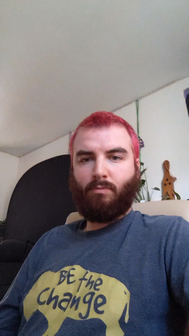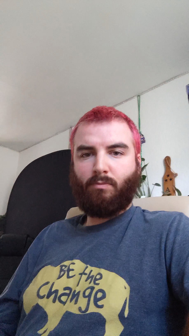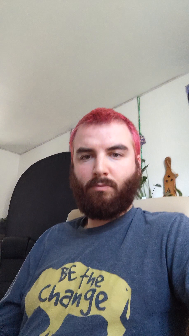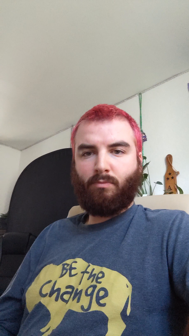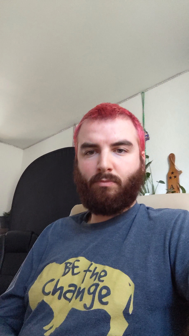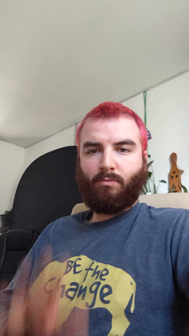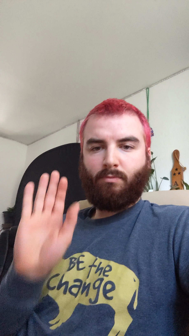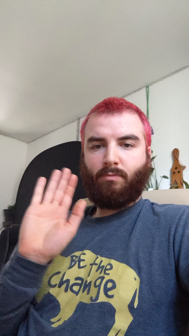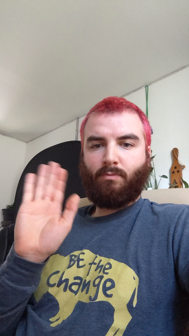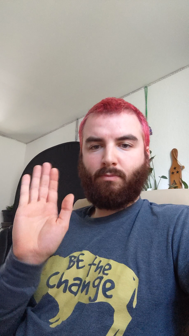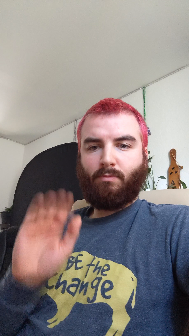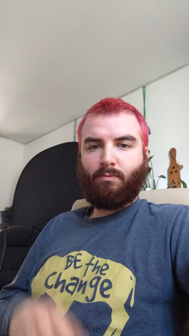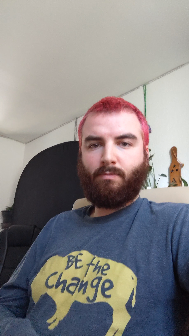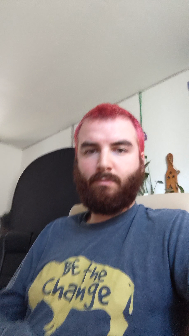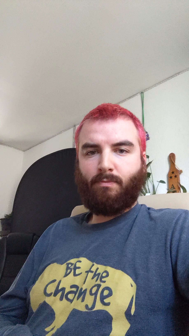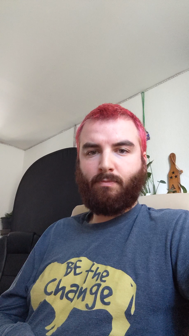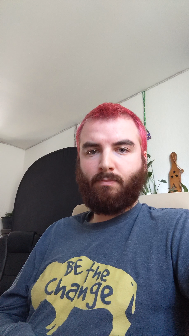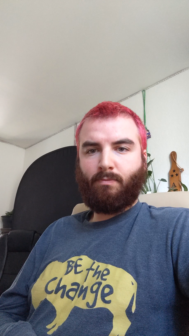hi